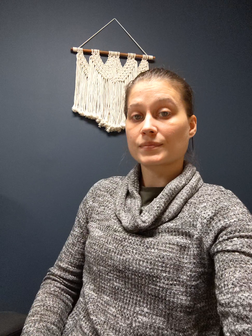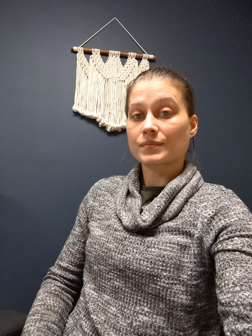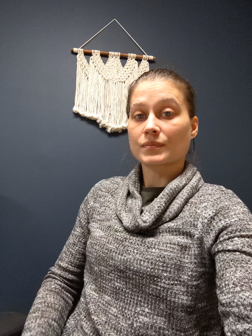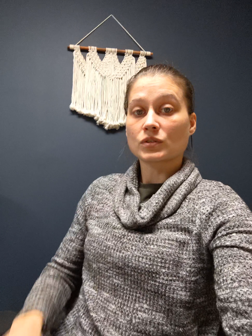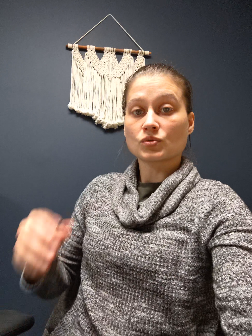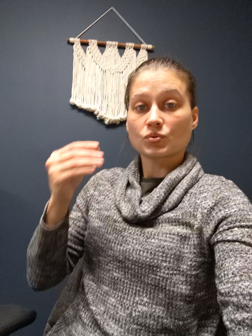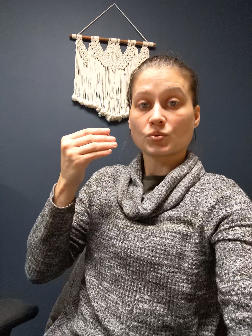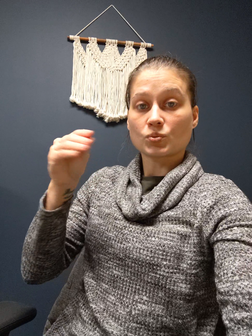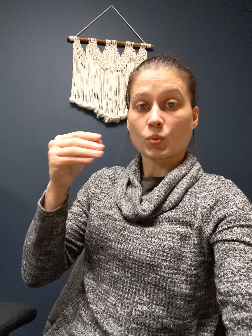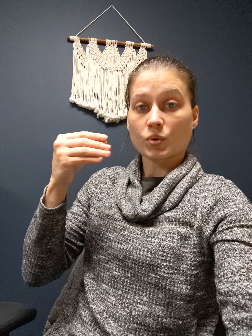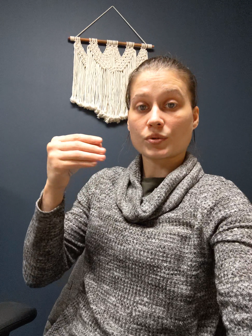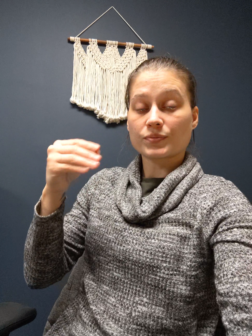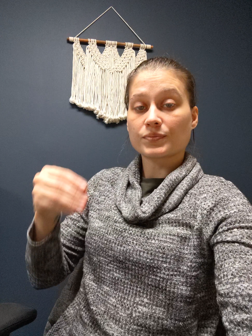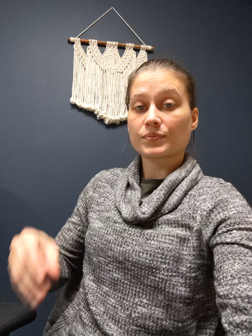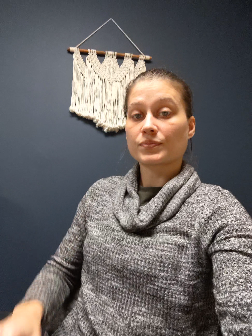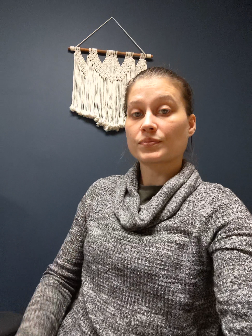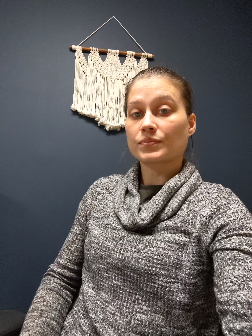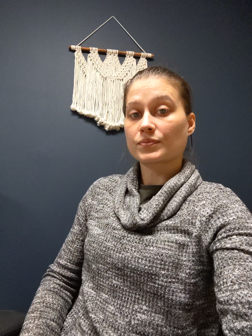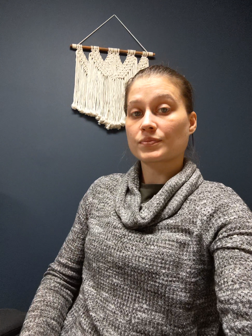store